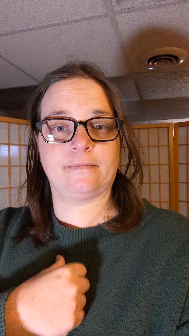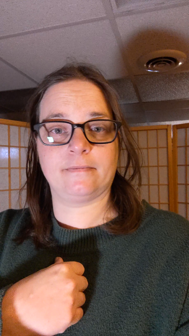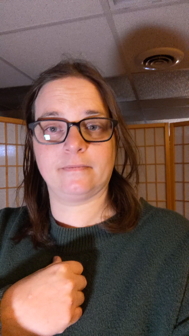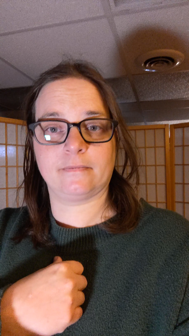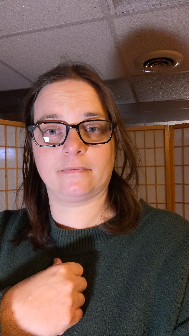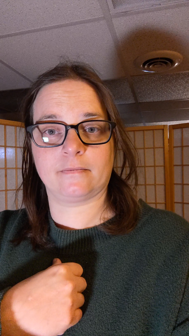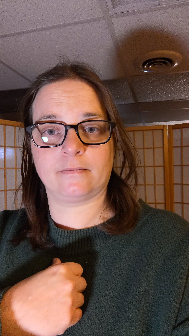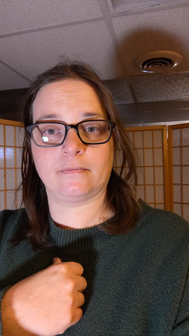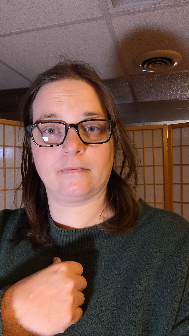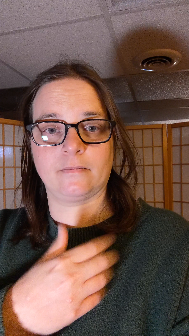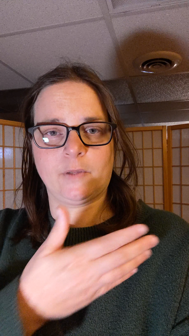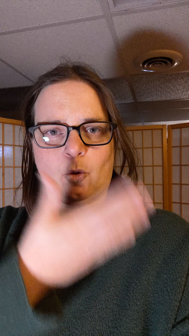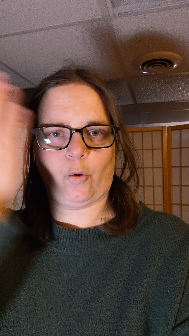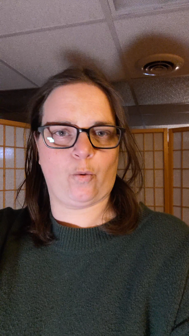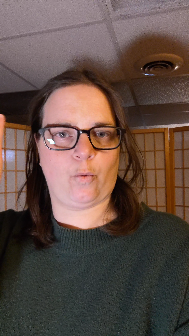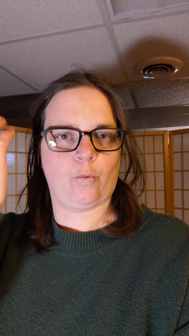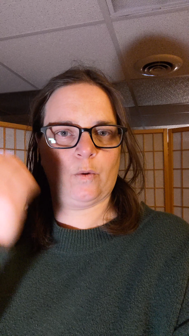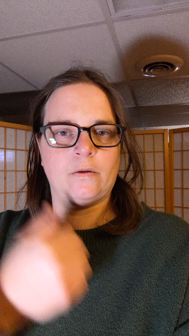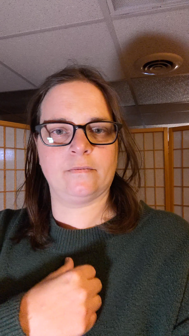all gone